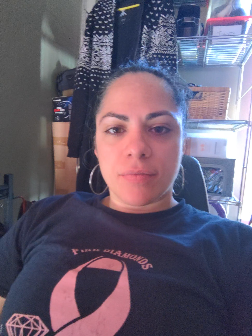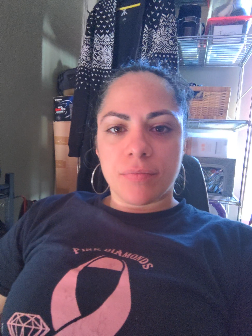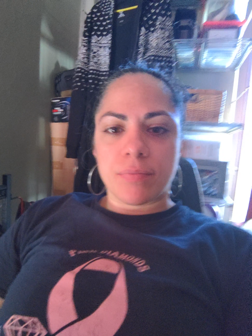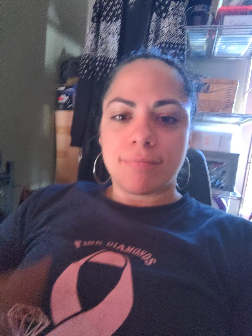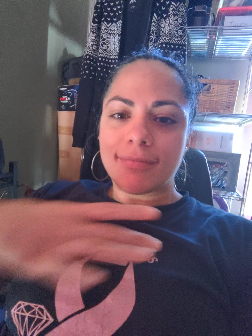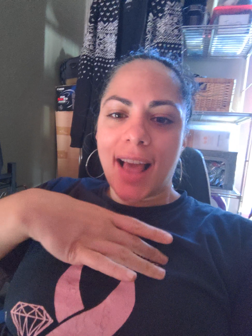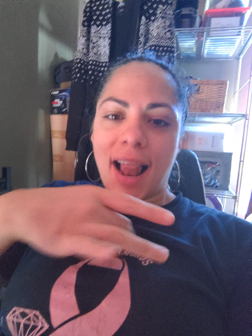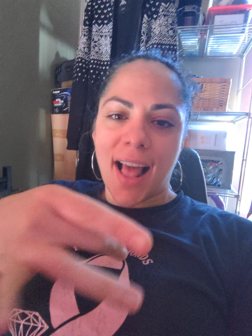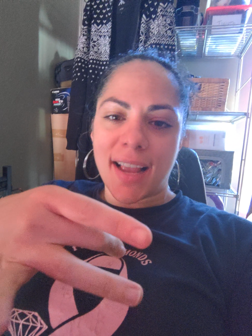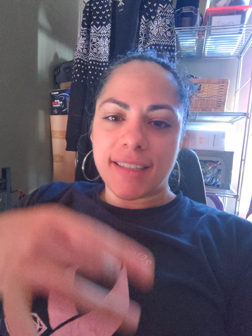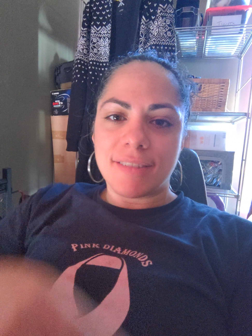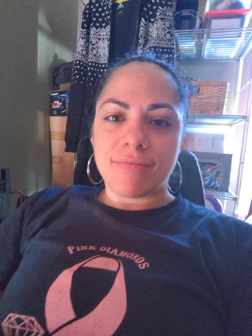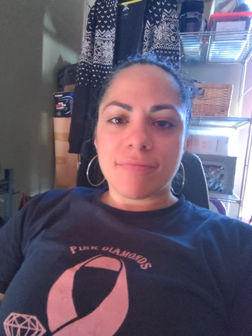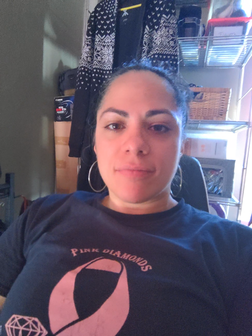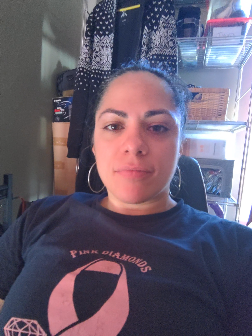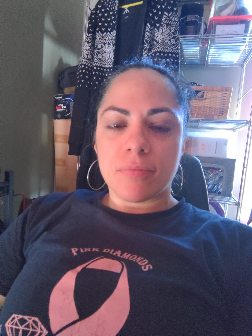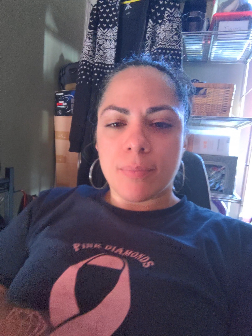like